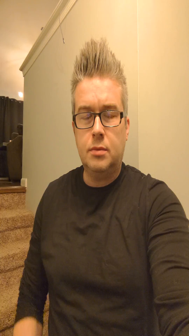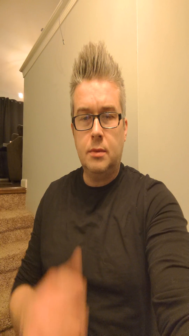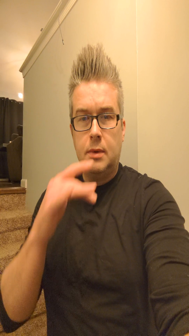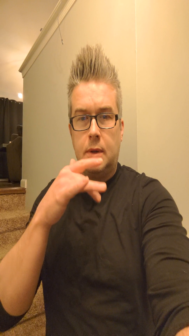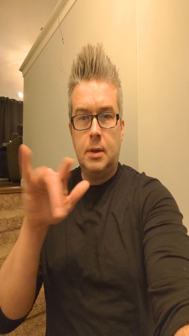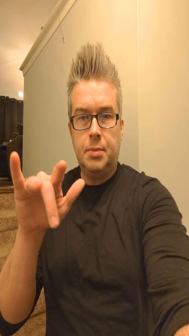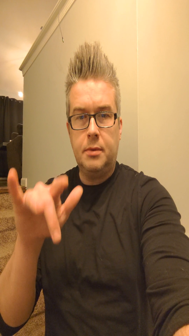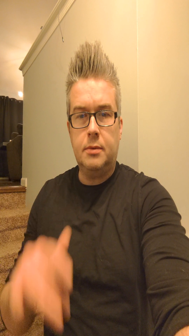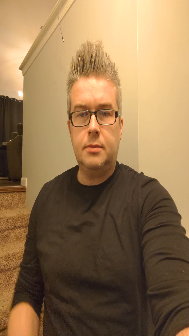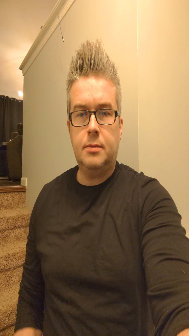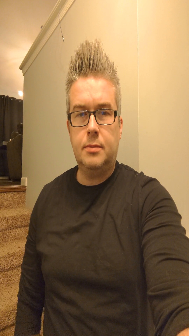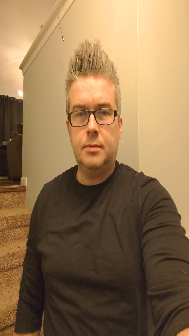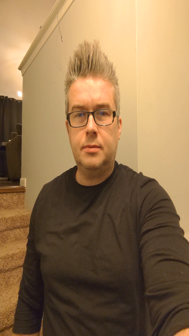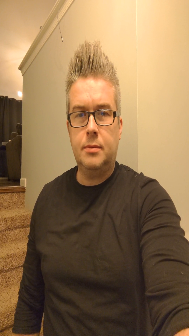empty